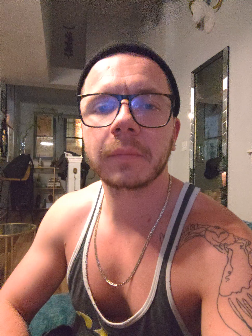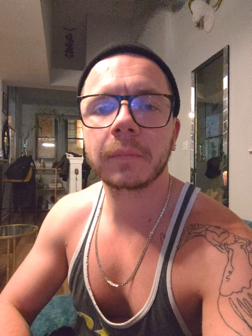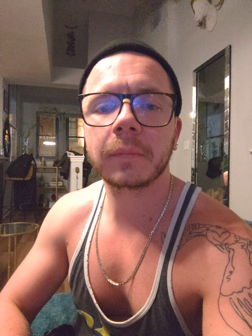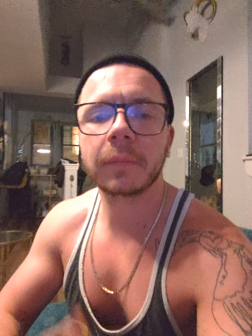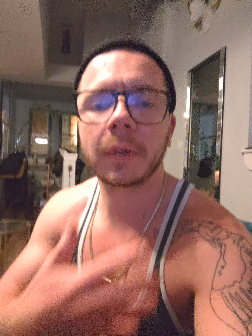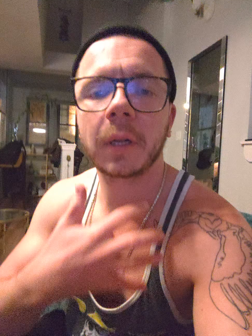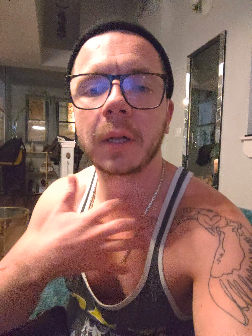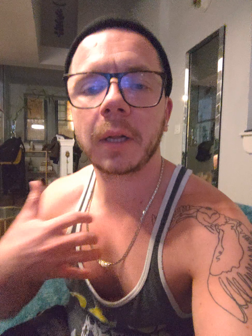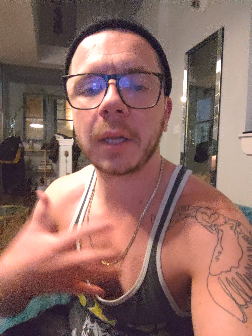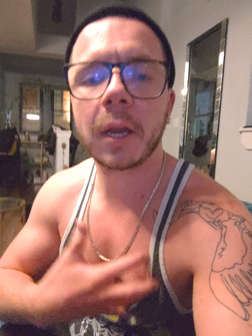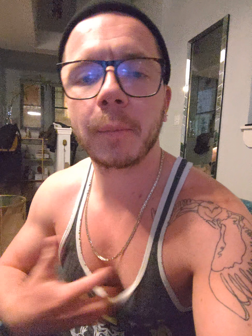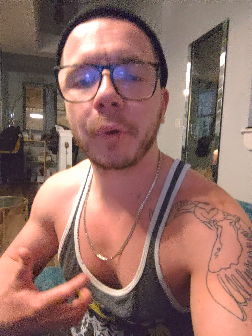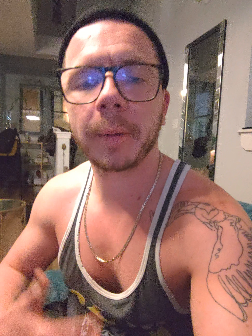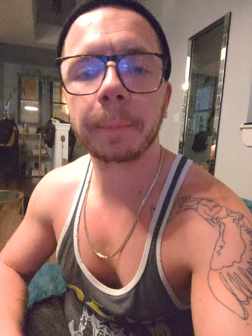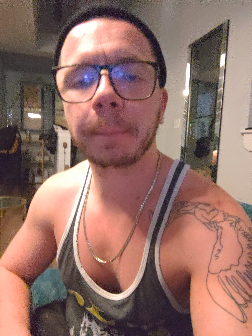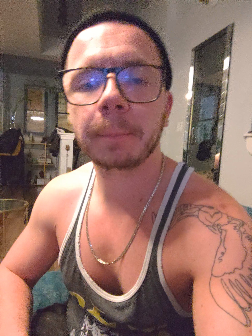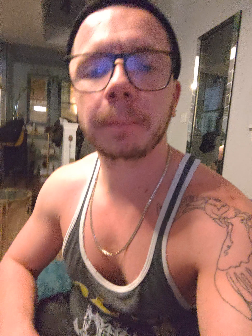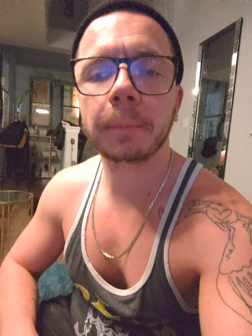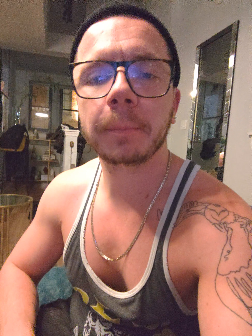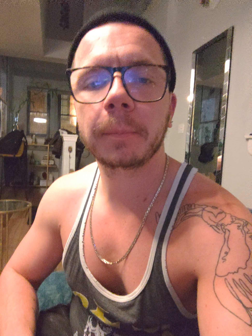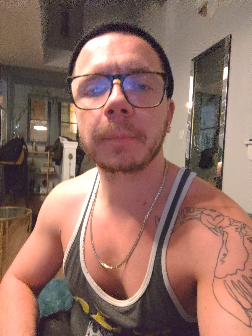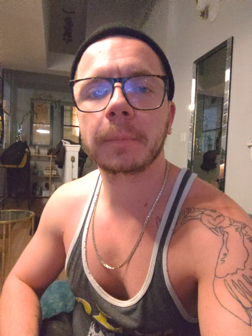zebra